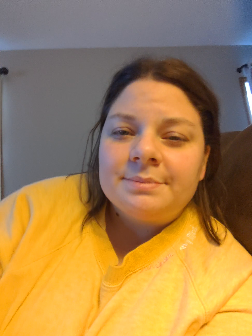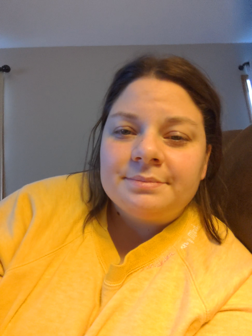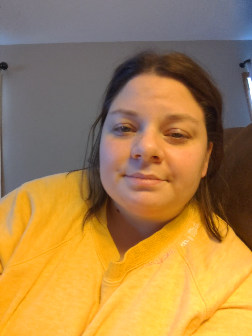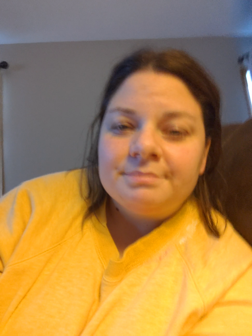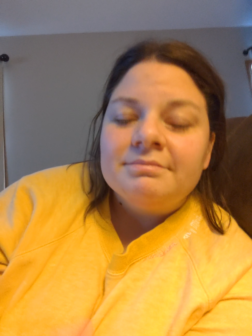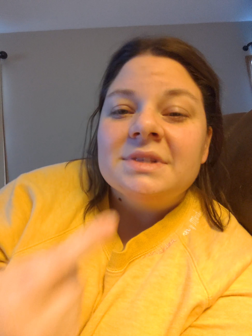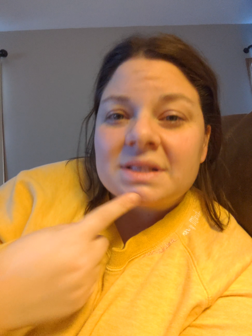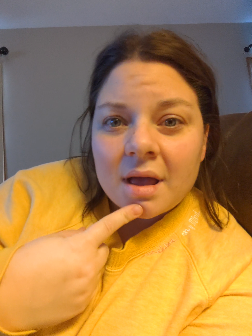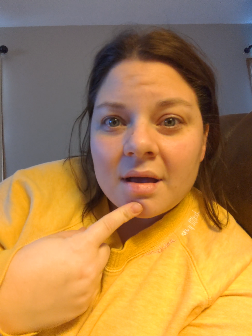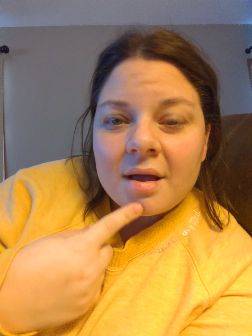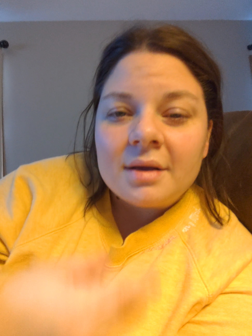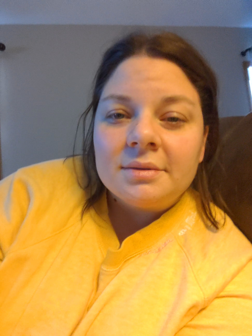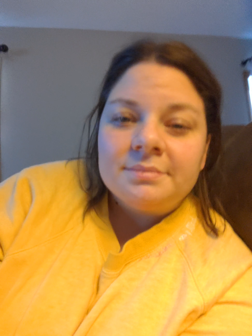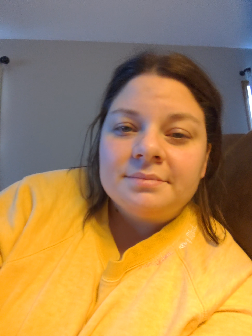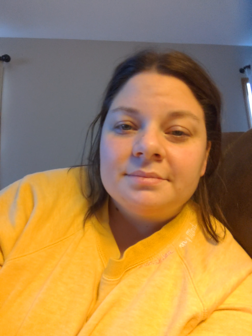say